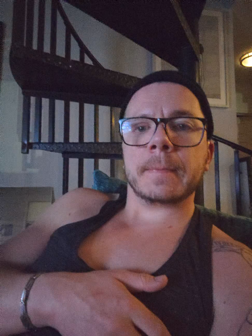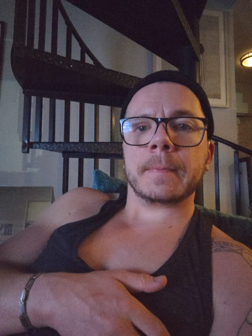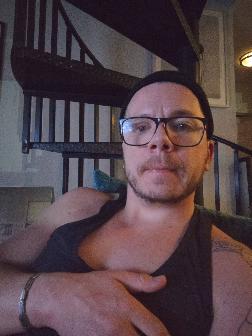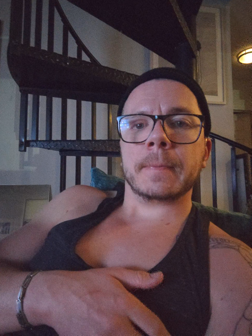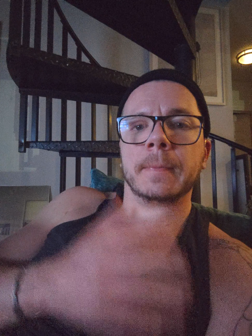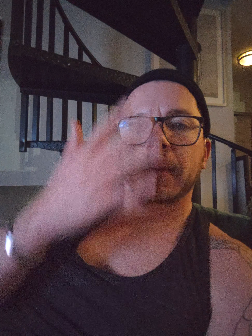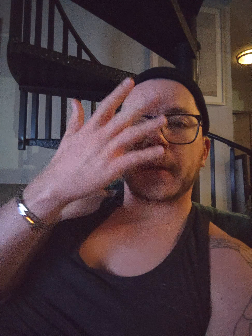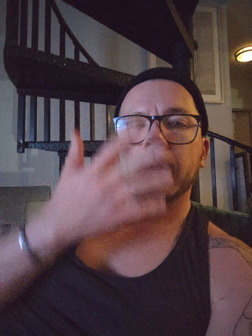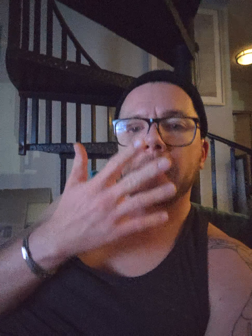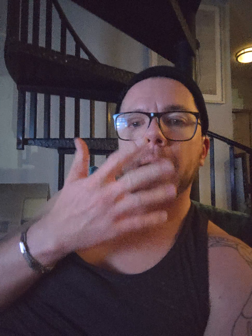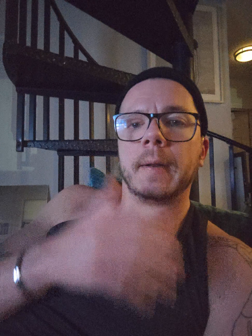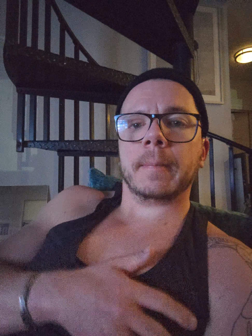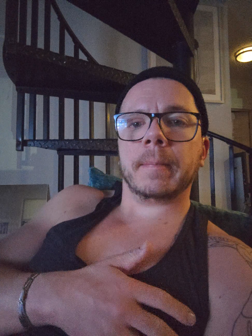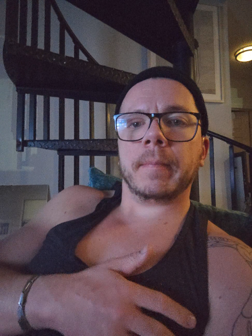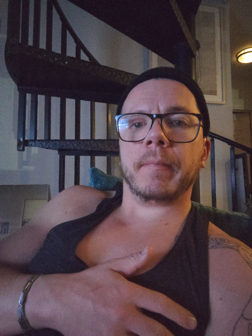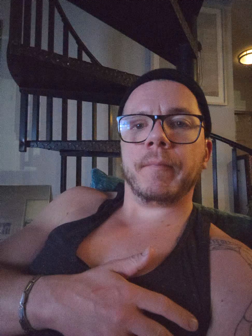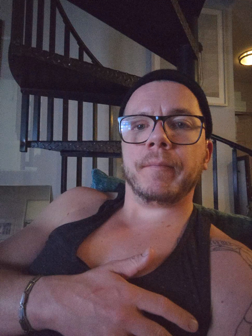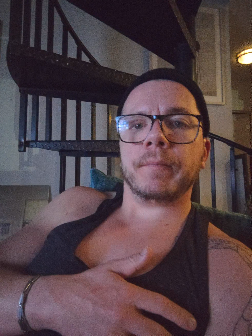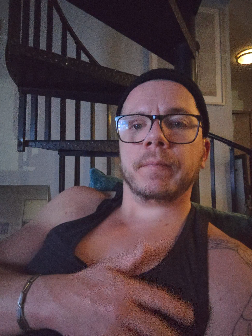sad